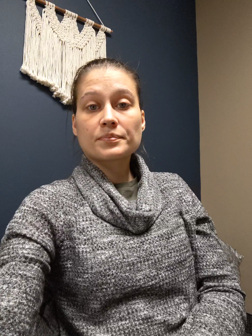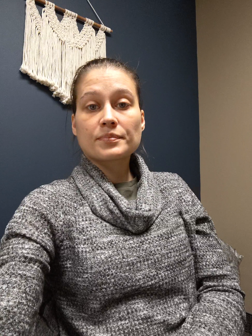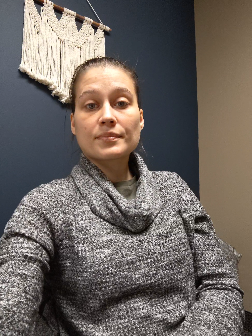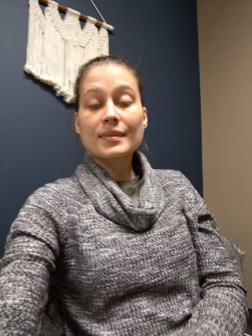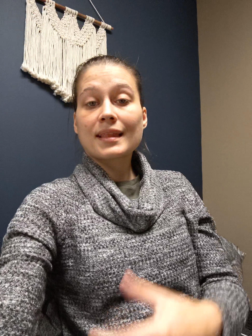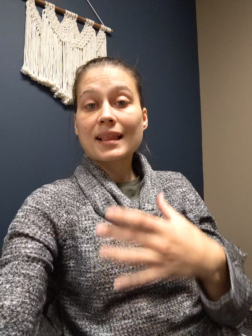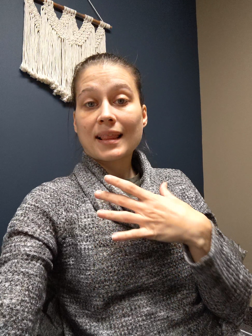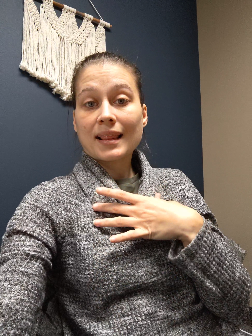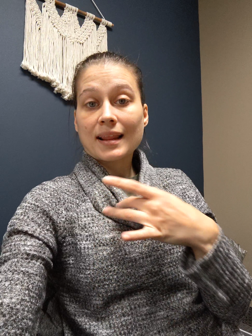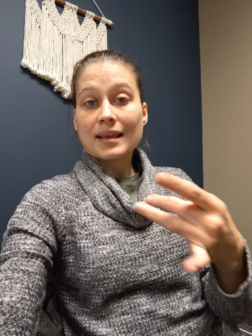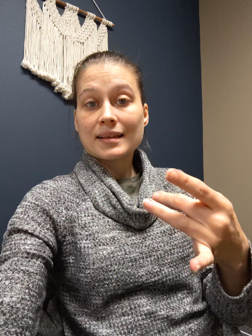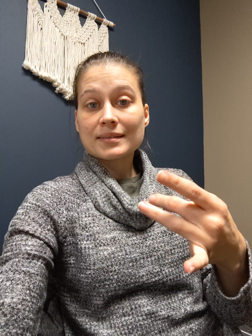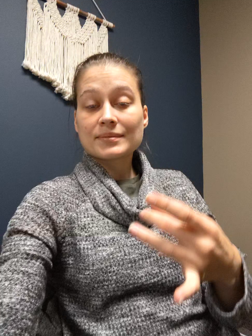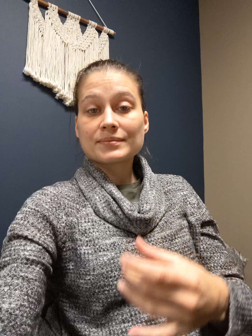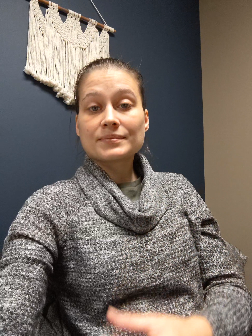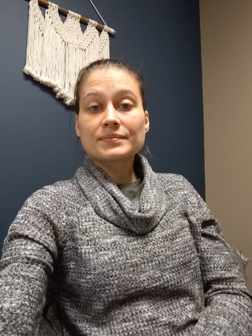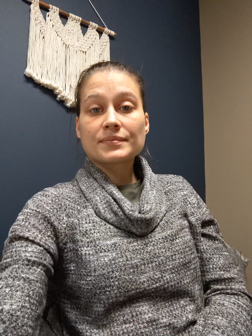like